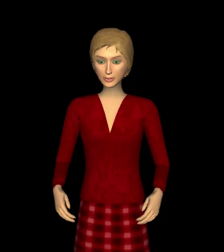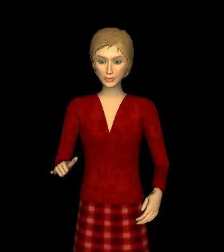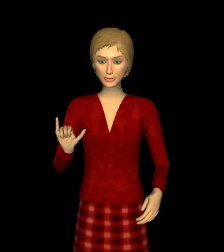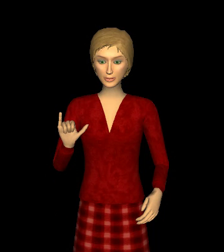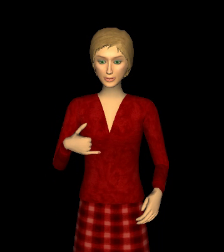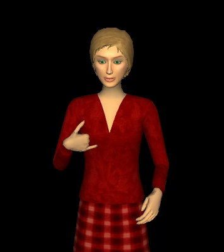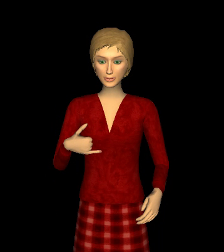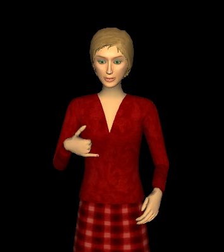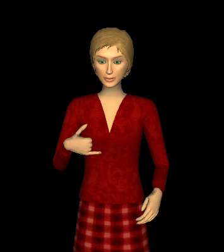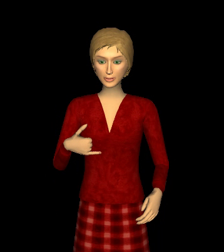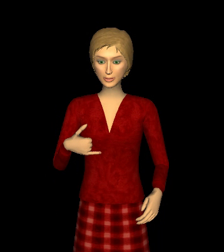الخميس